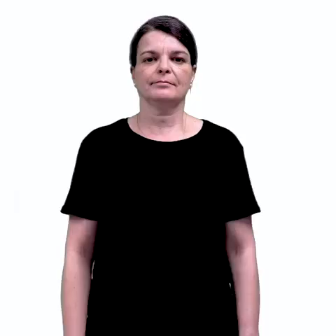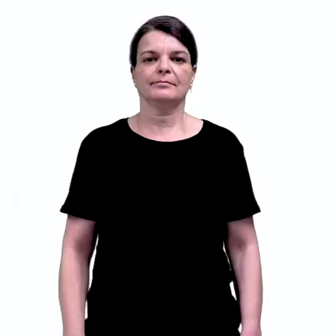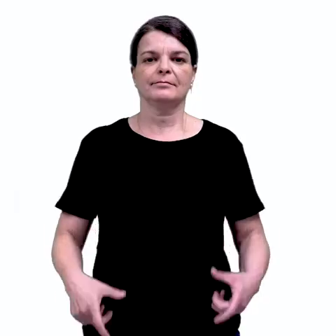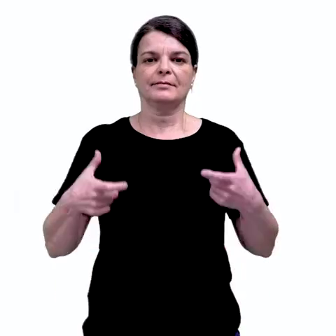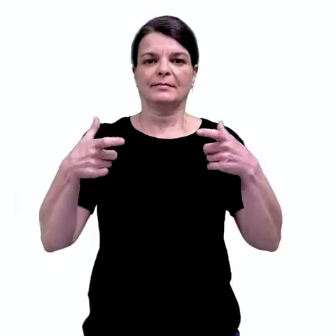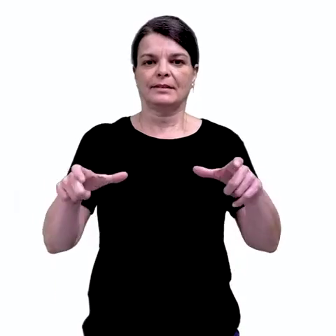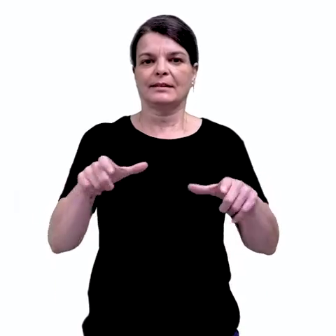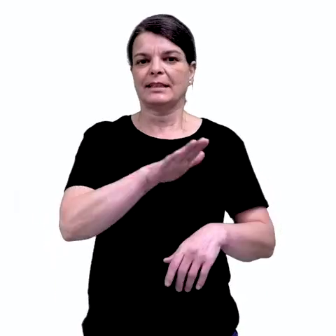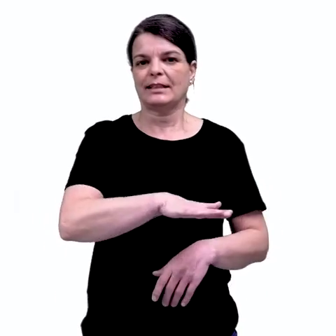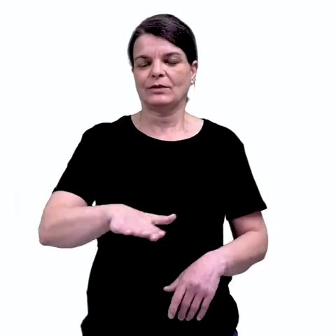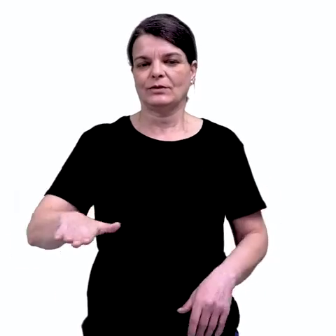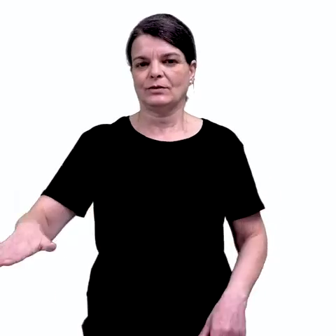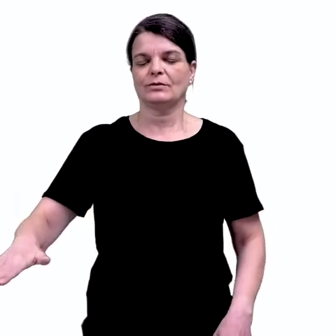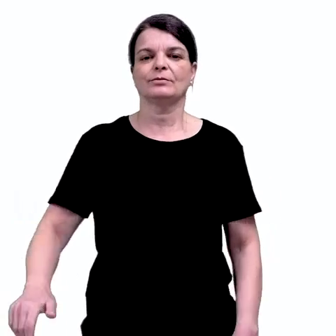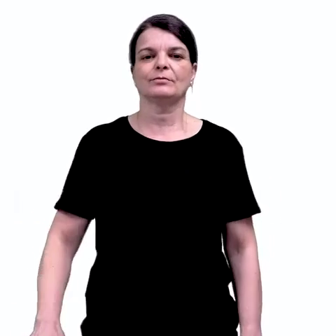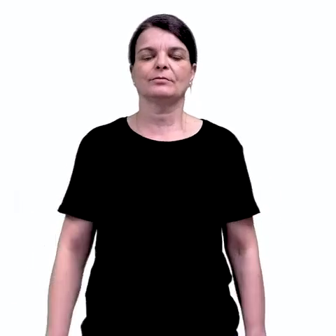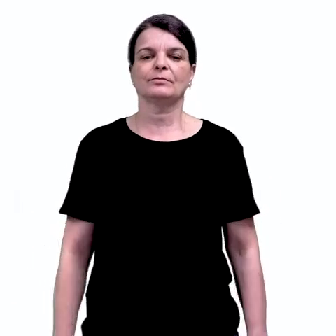seccion pequeño